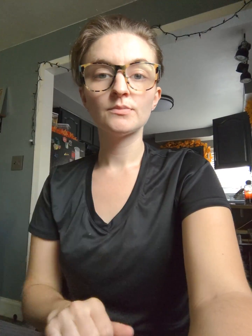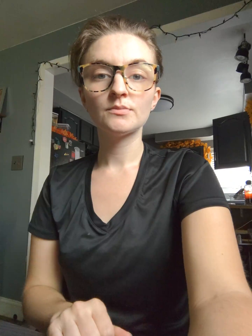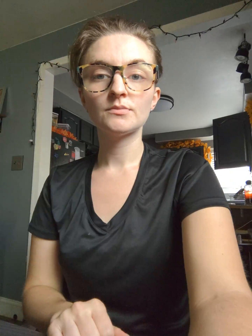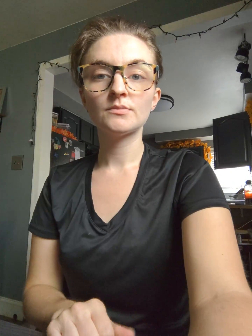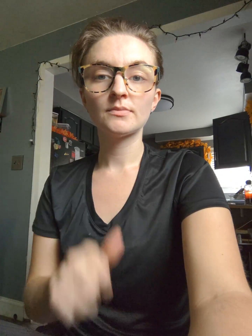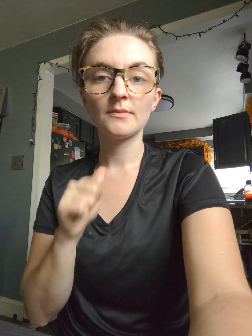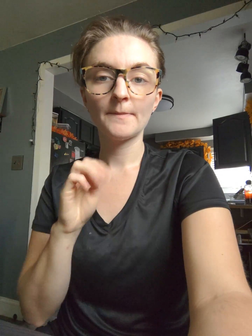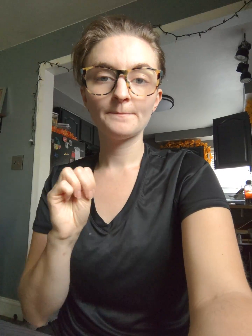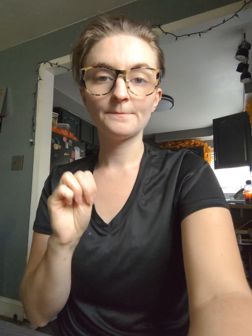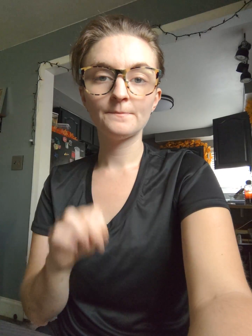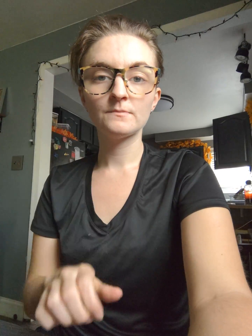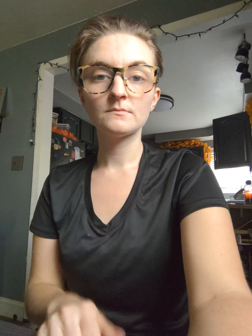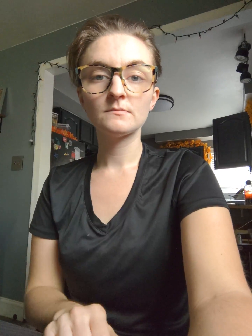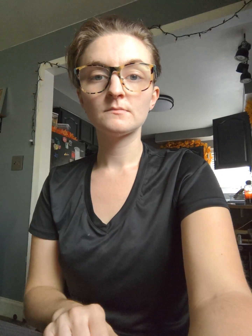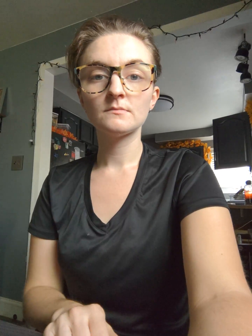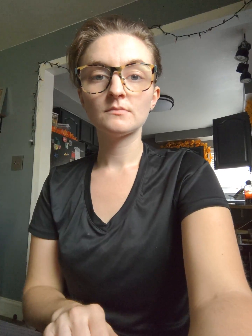am